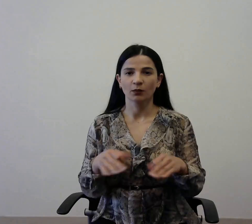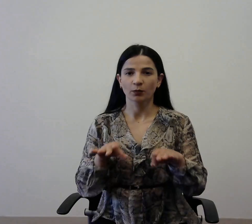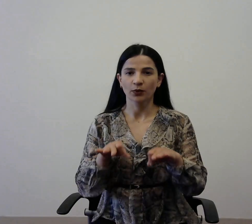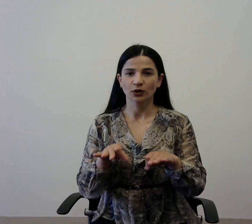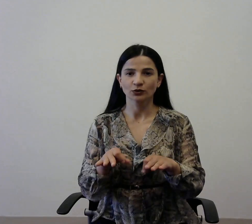avtomobil